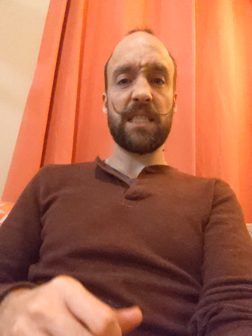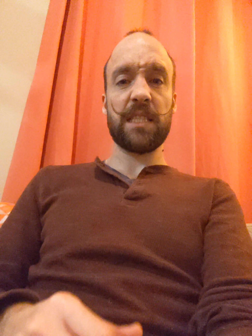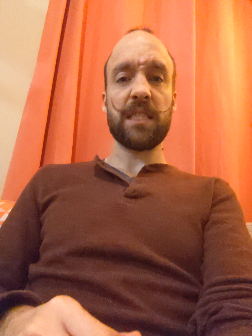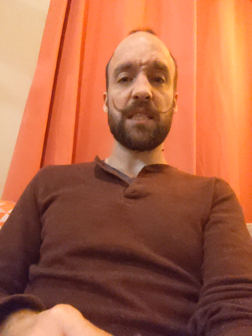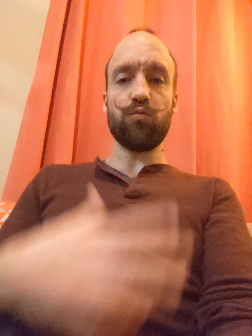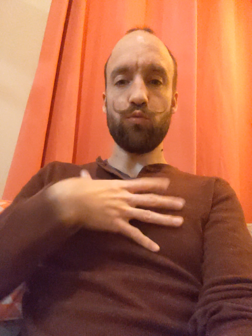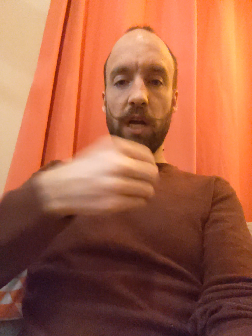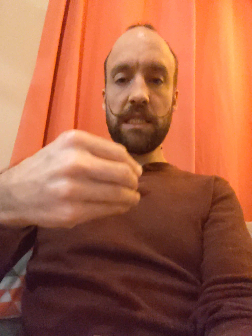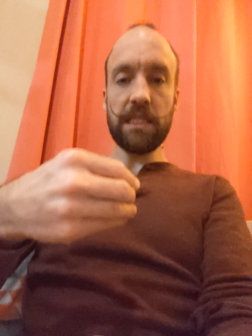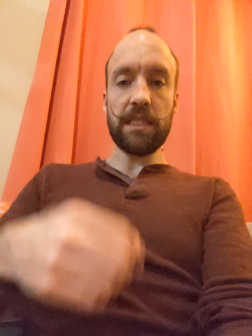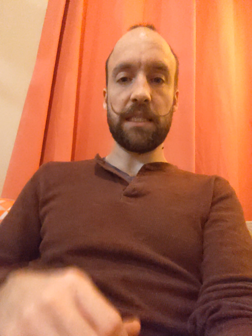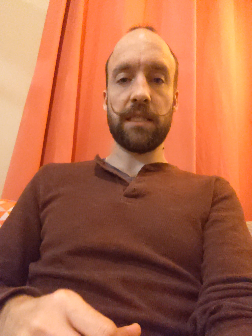white